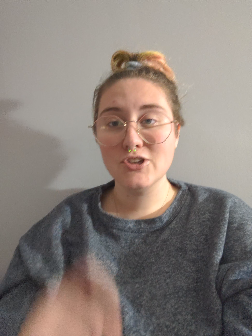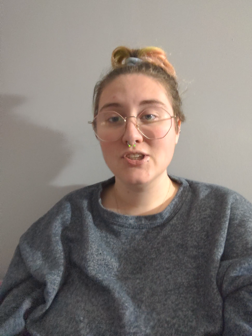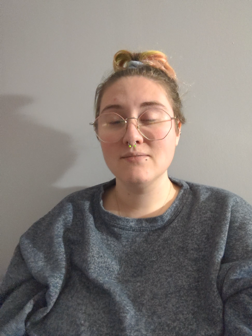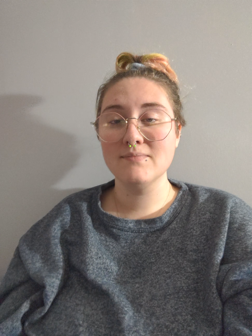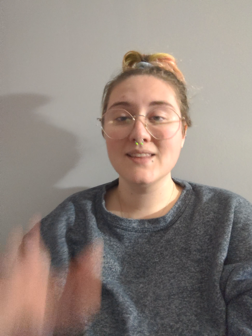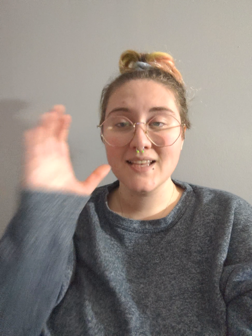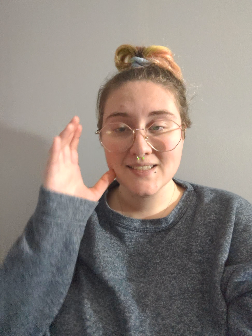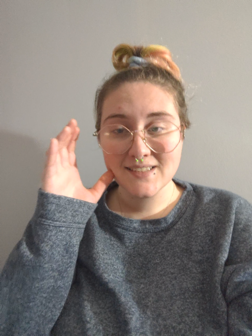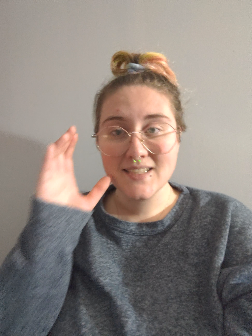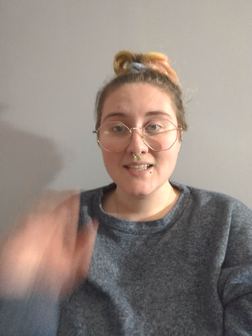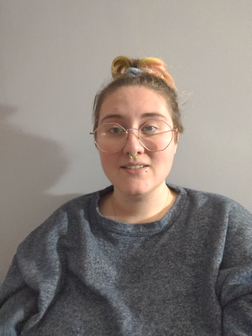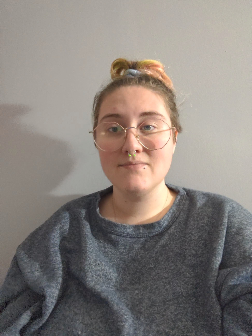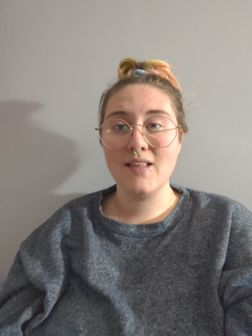listen